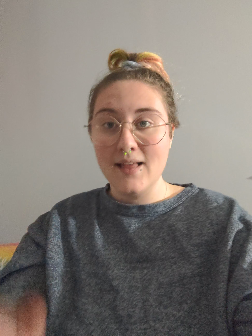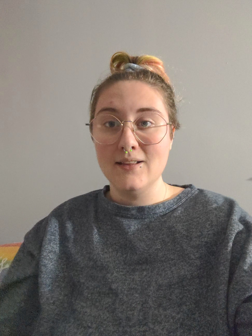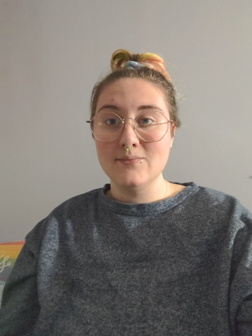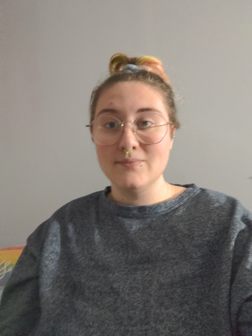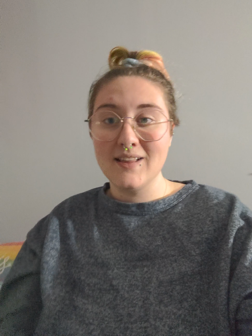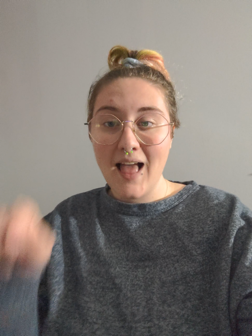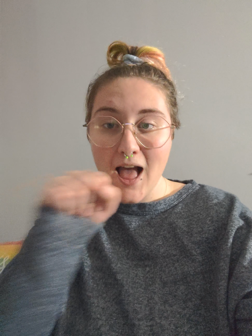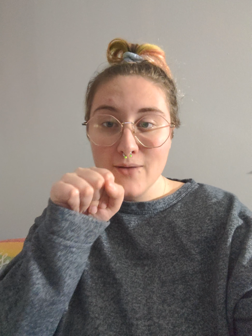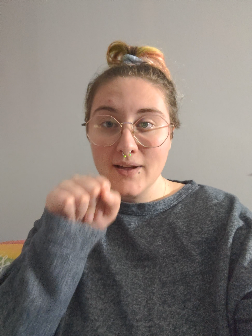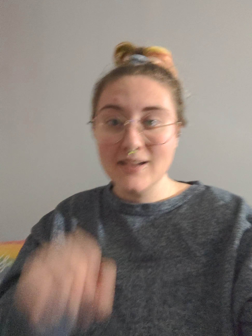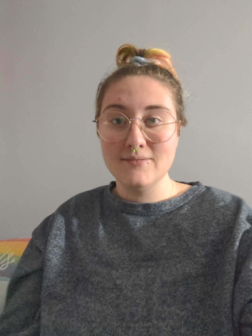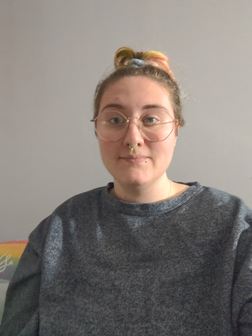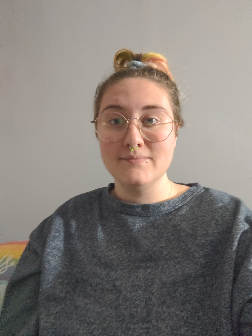carrot